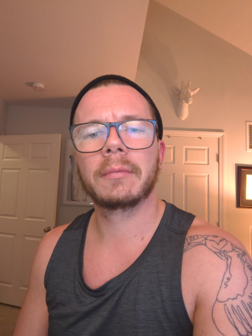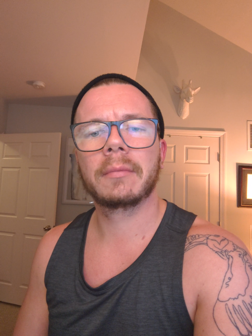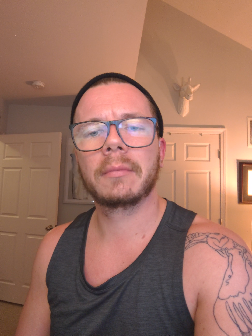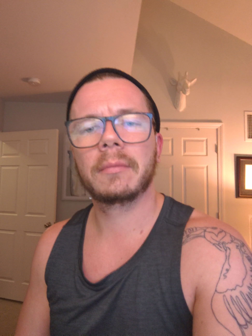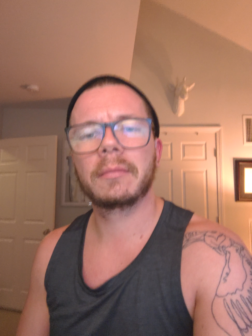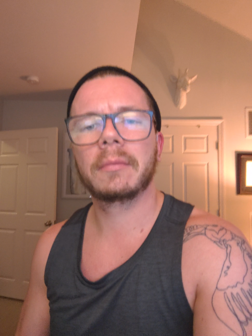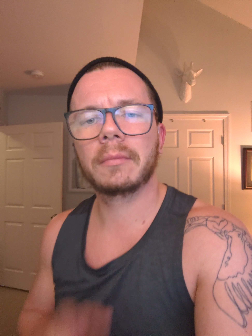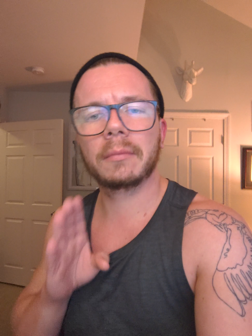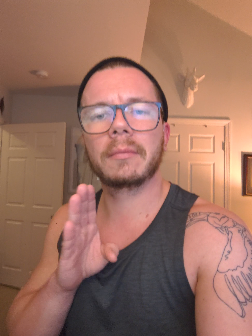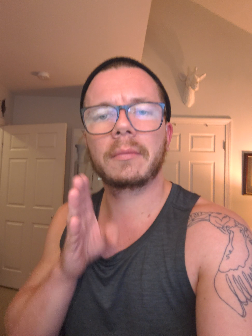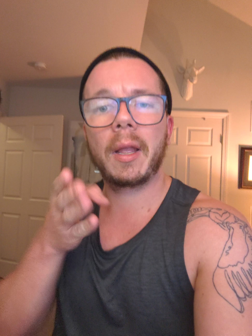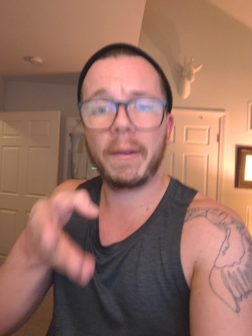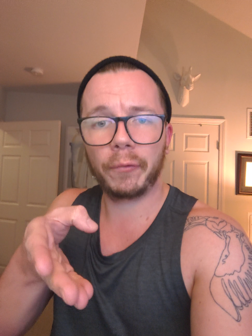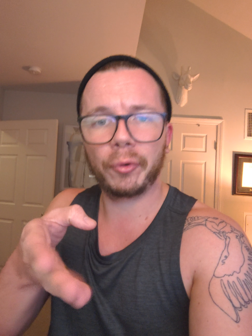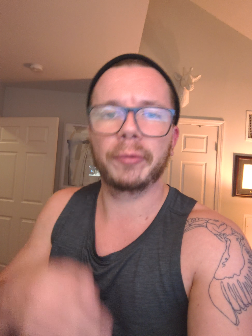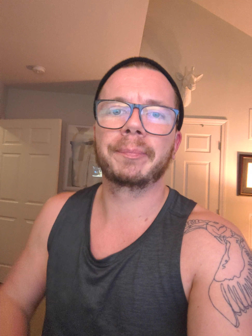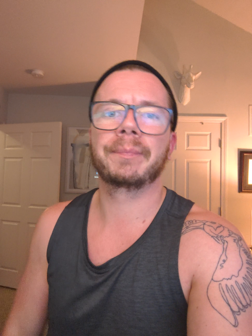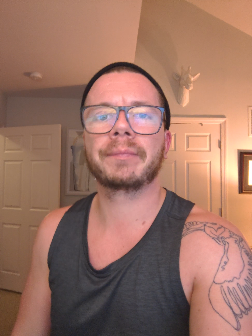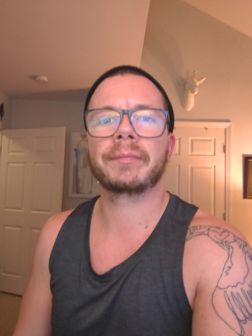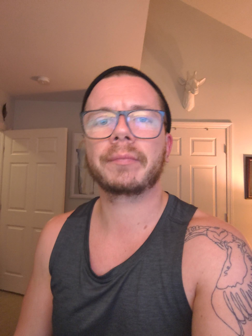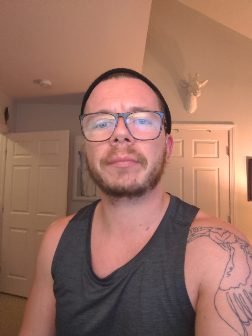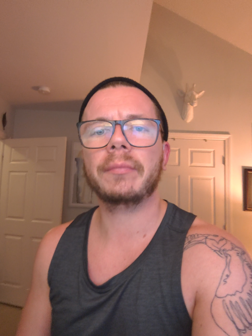after